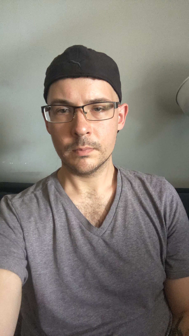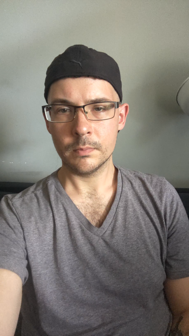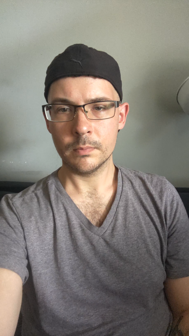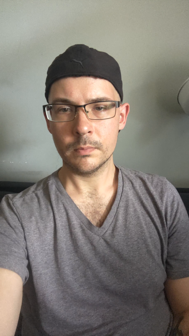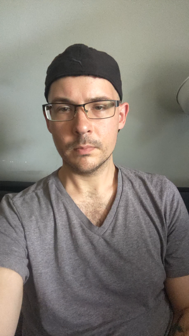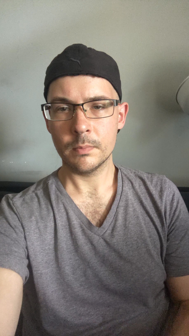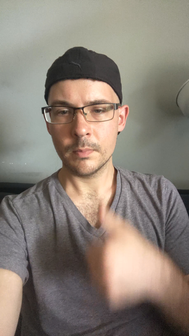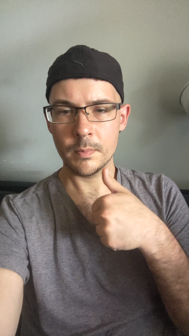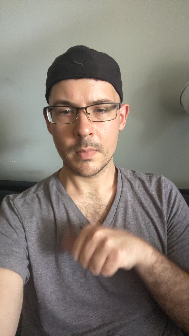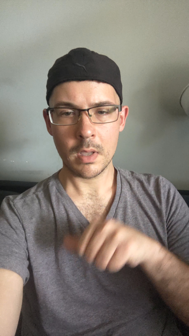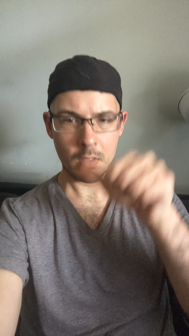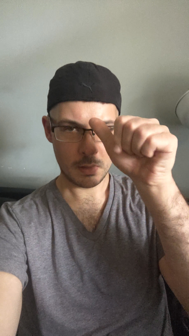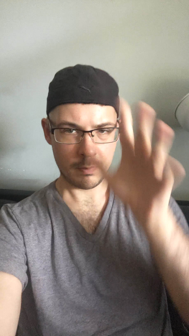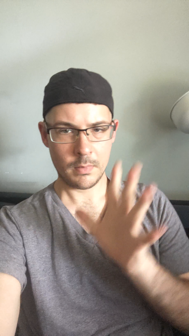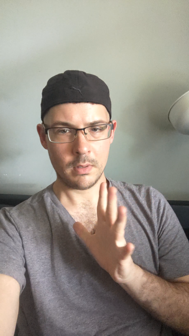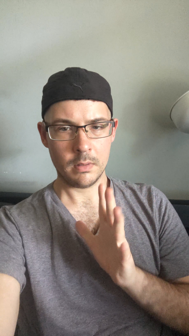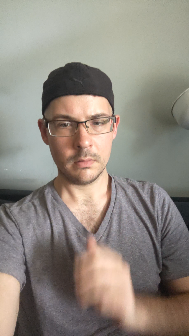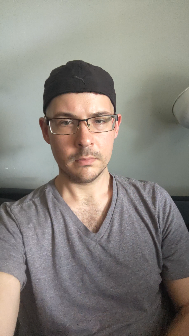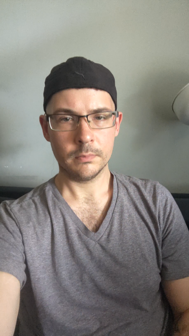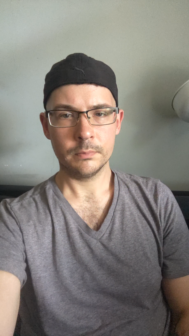mailman